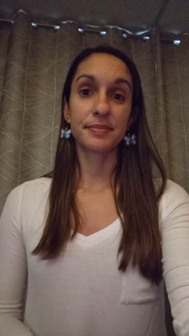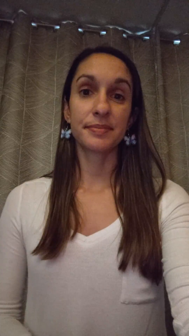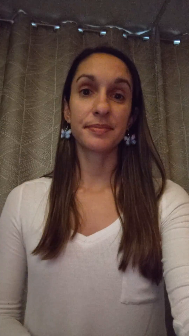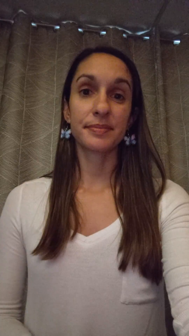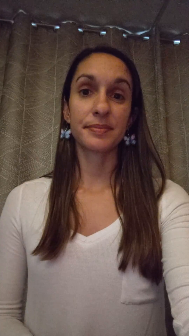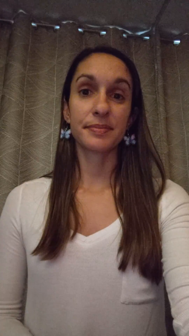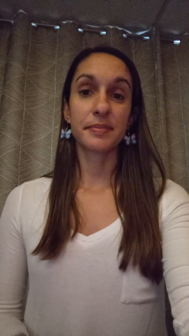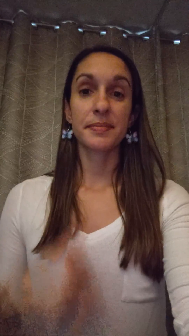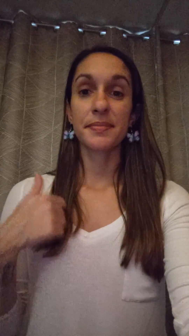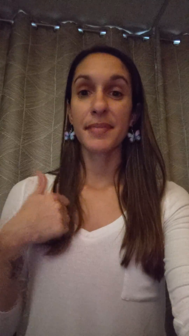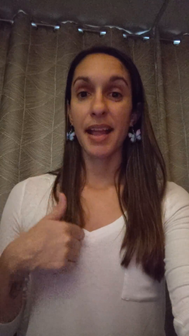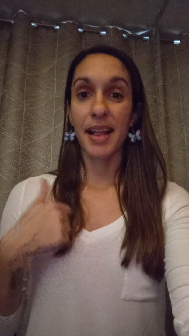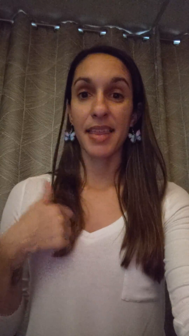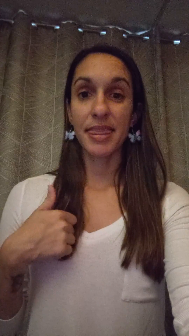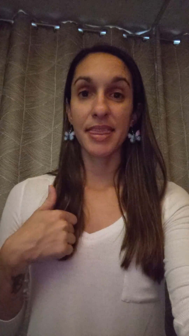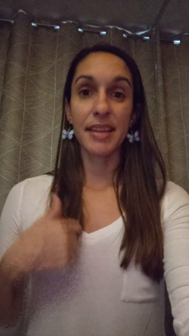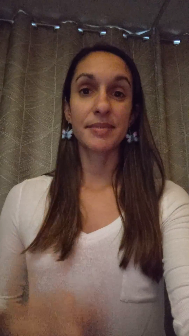bathtub